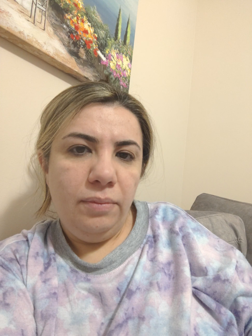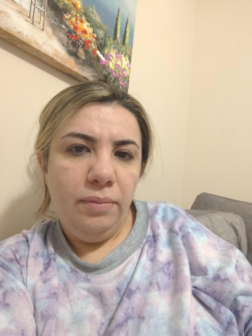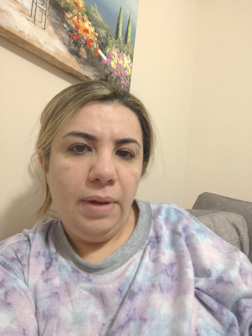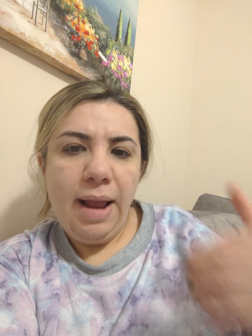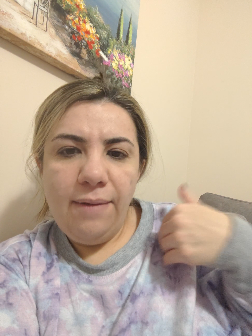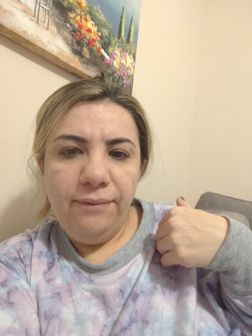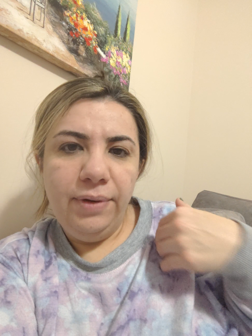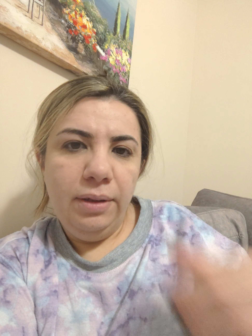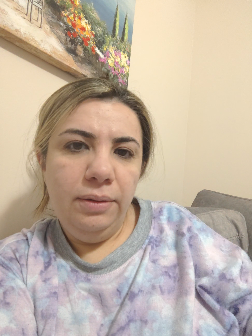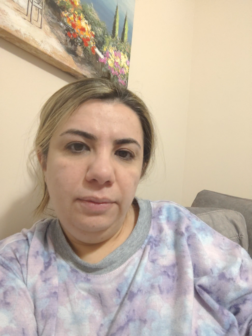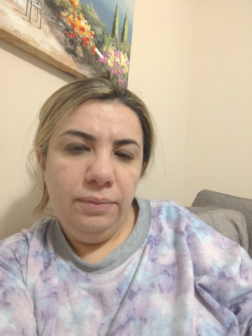have